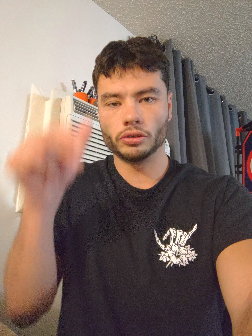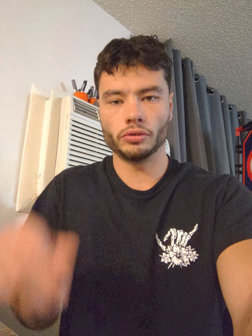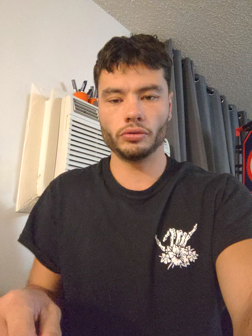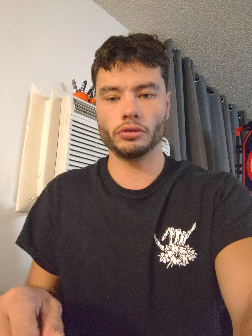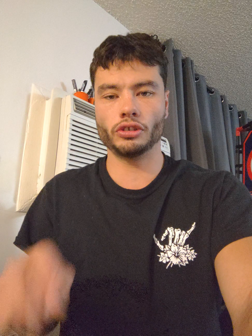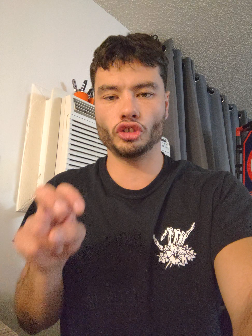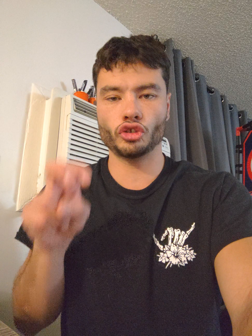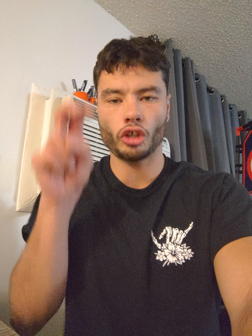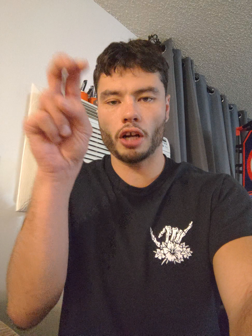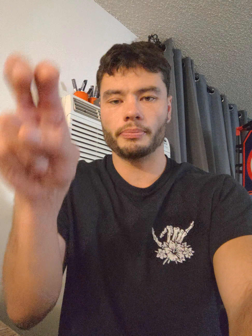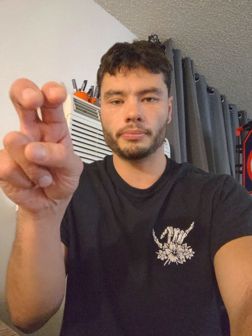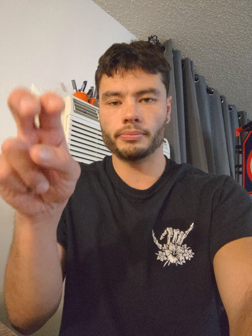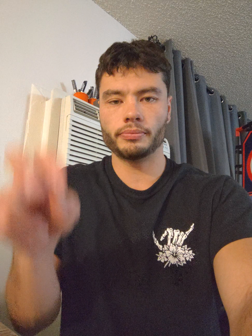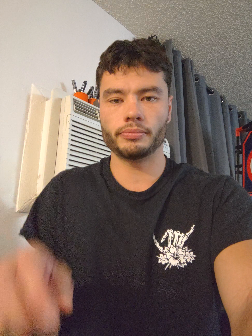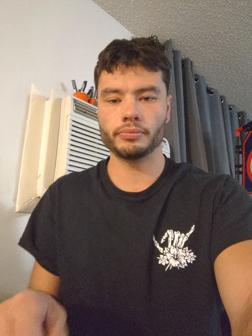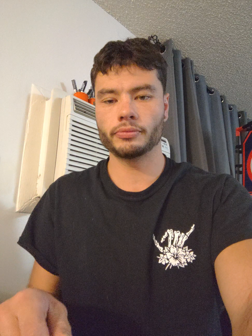jump